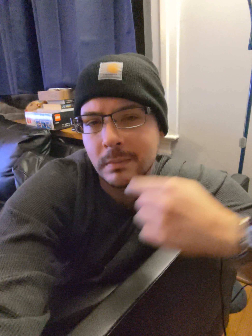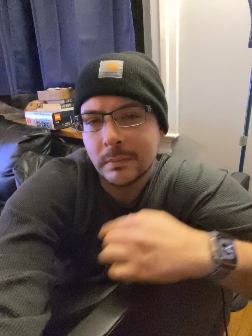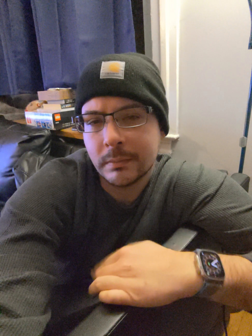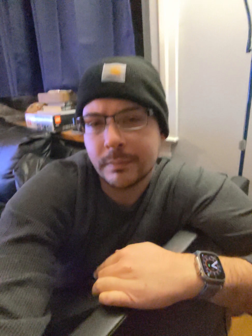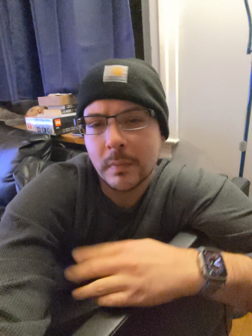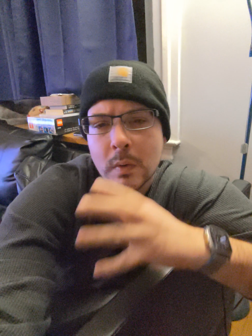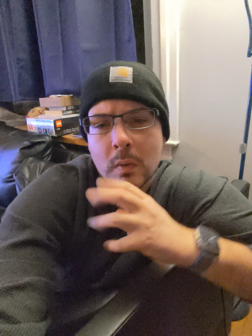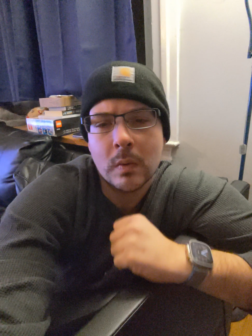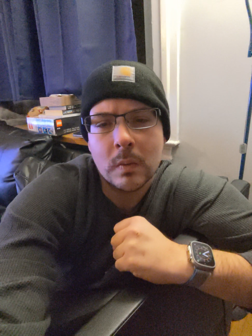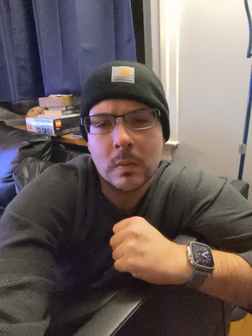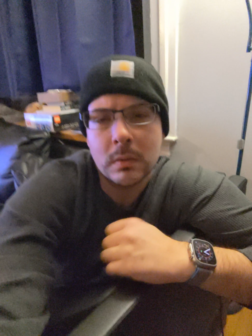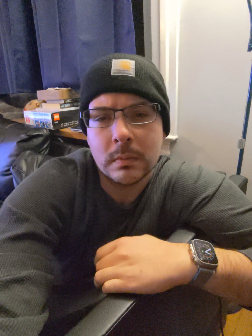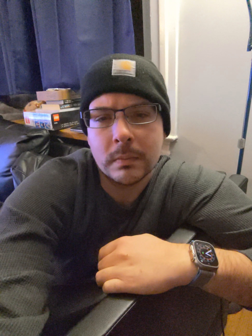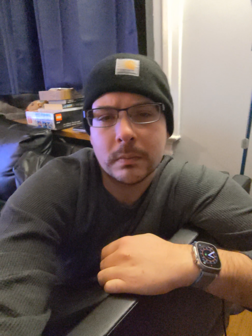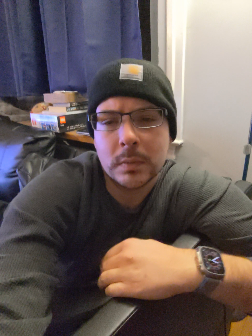old